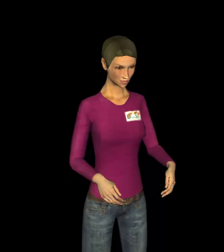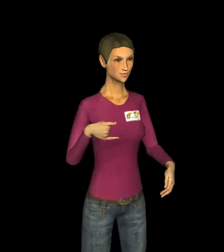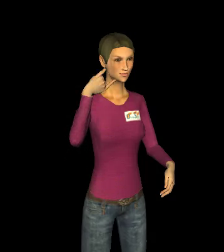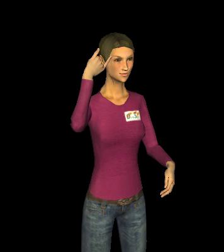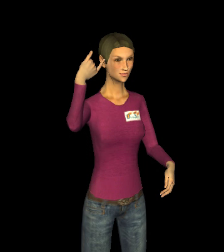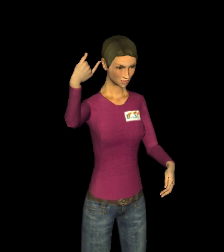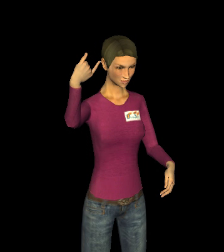فكرة